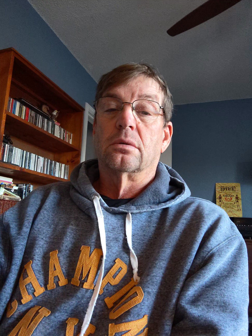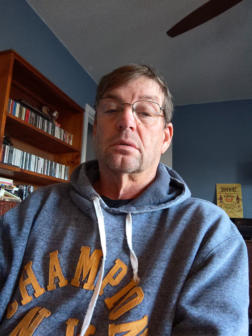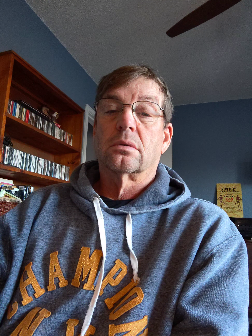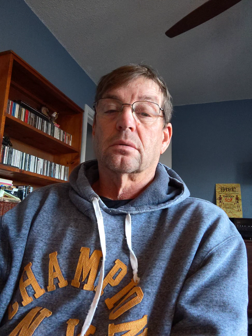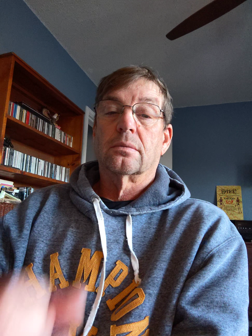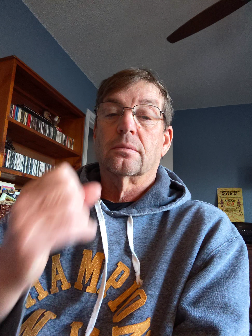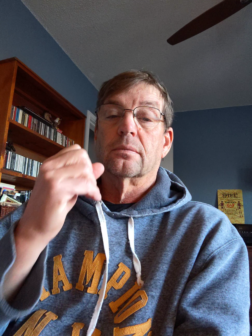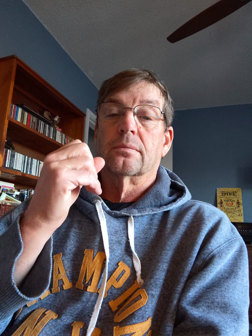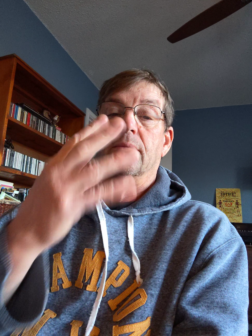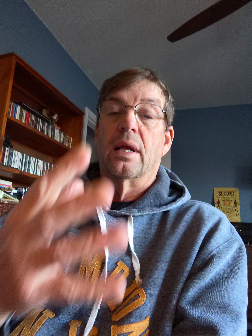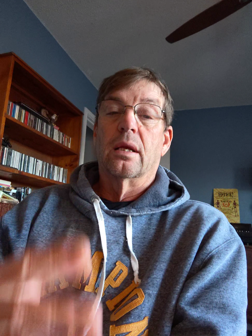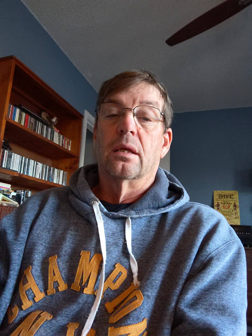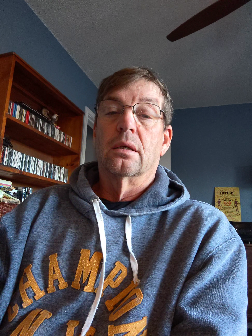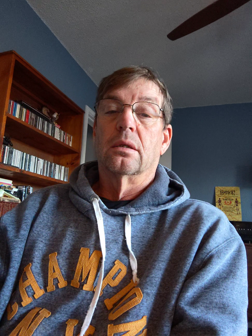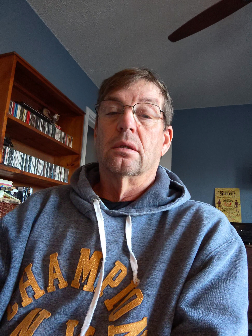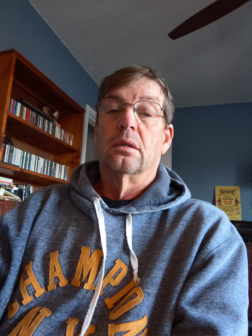many